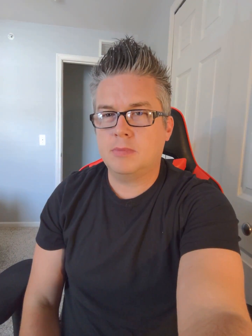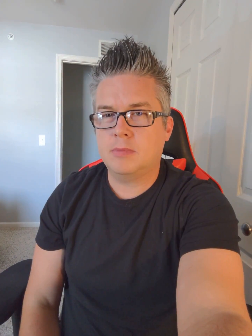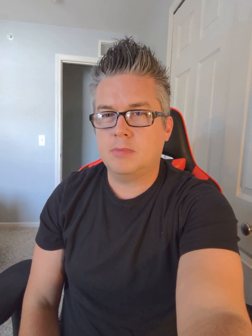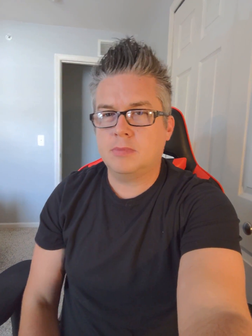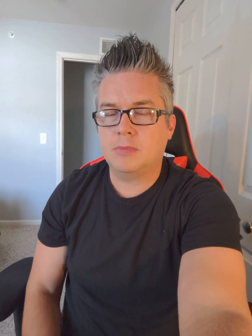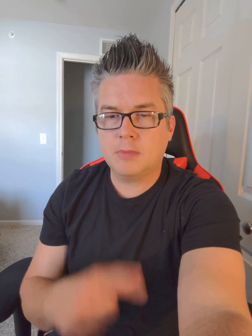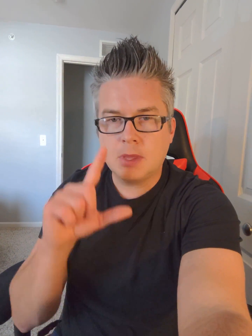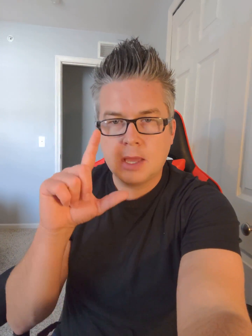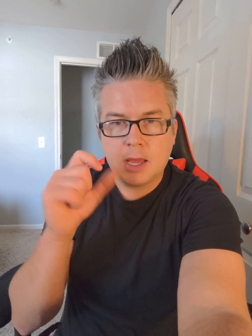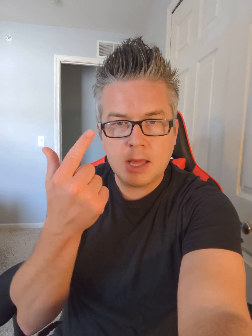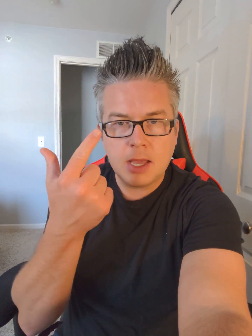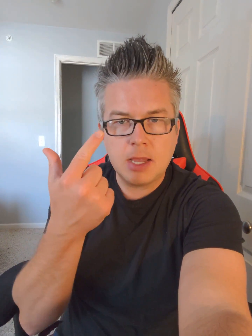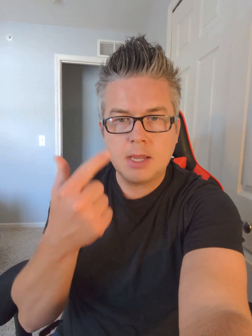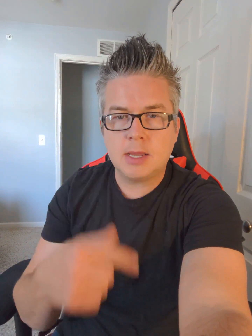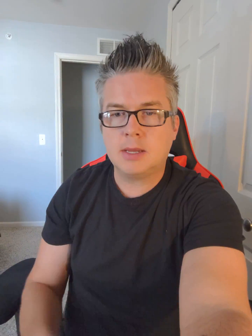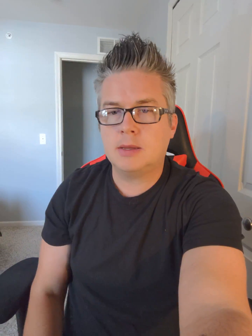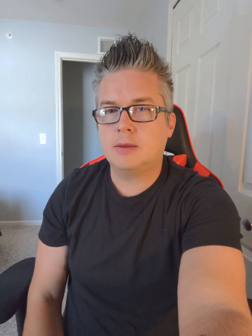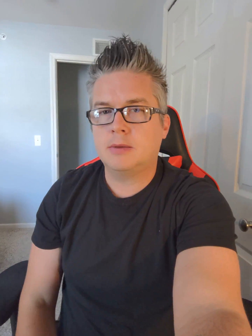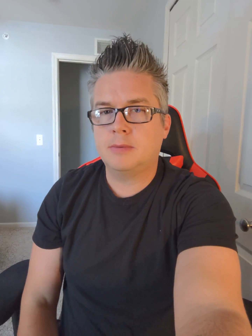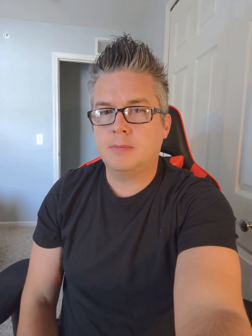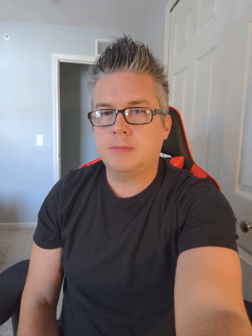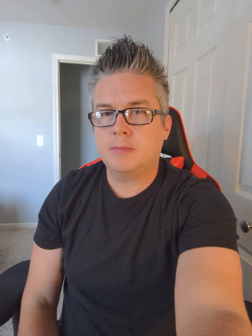leg